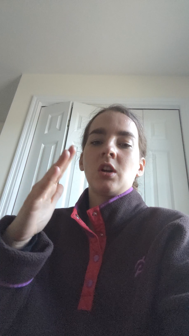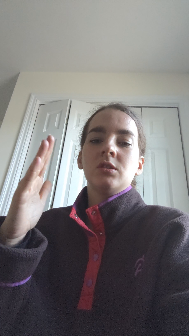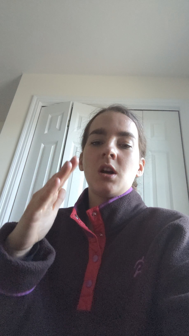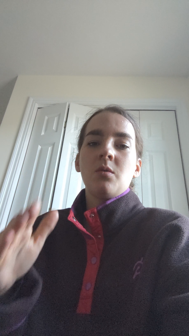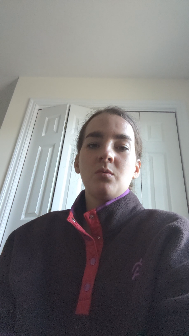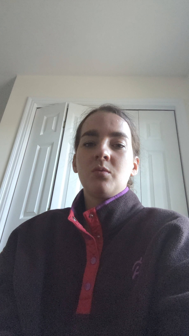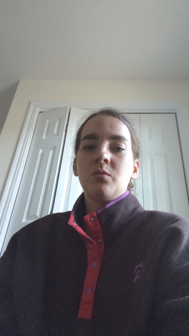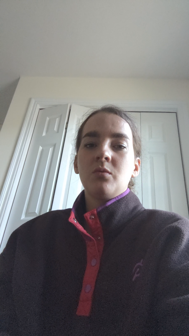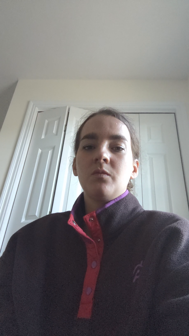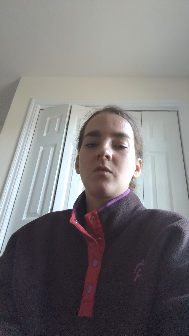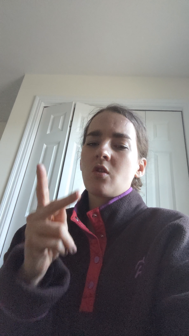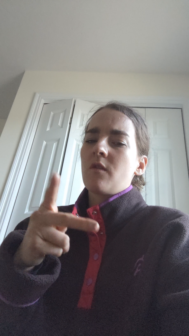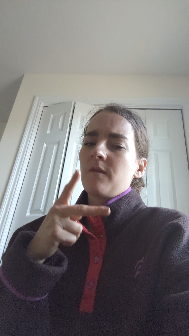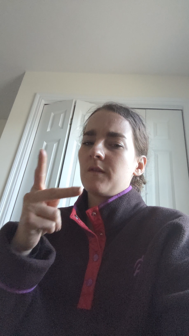careful